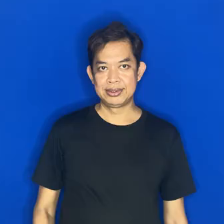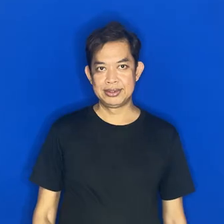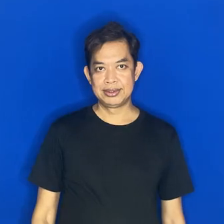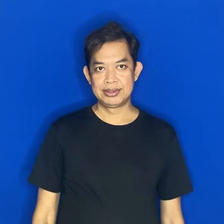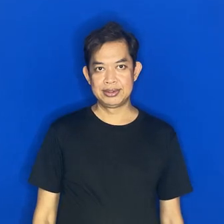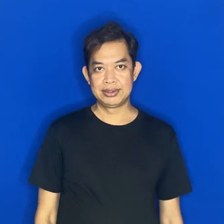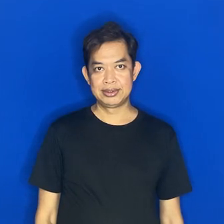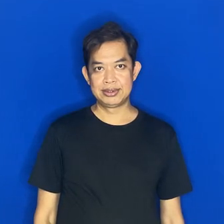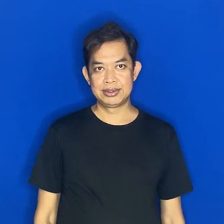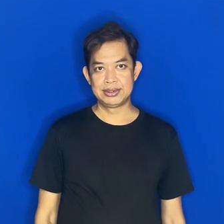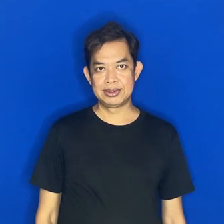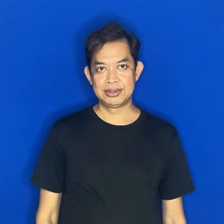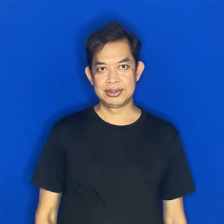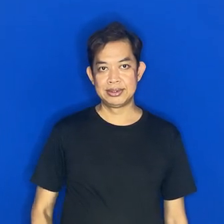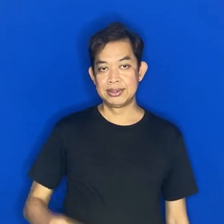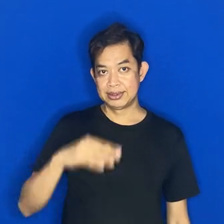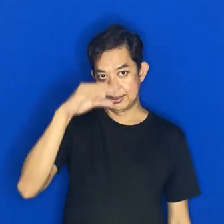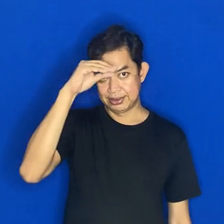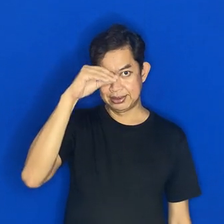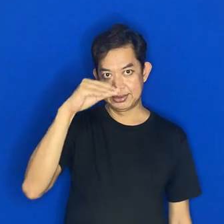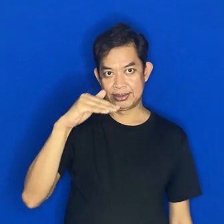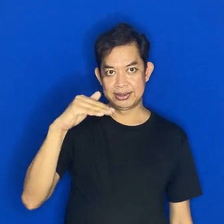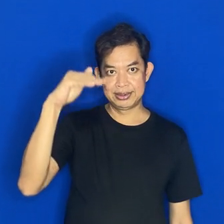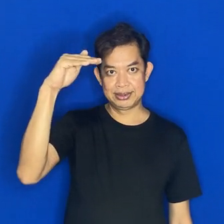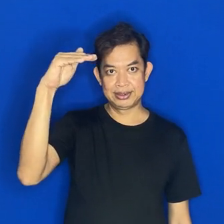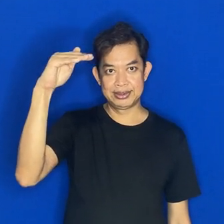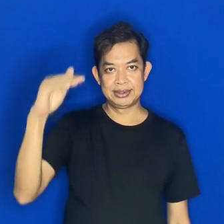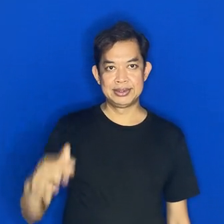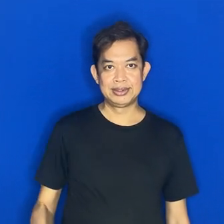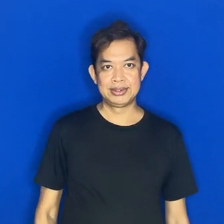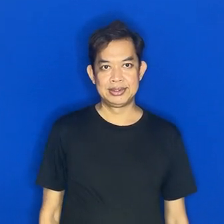man